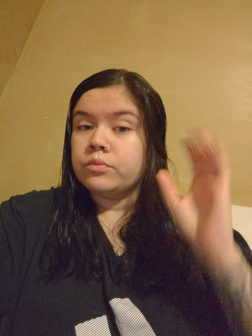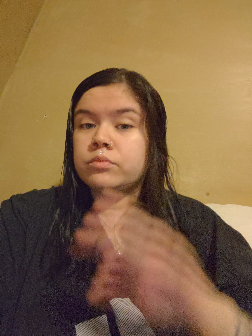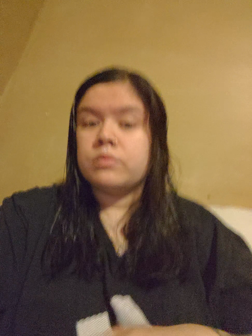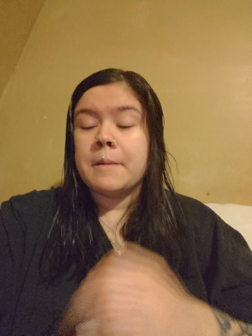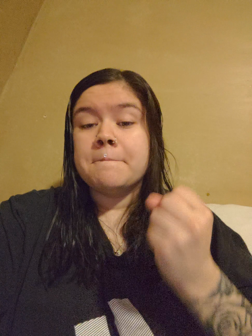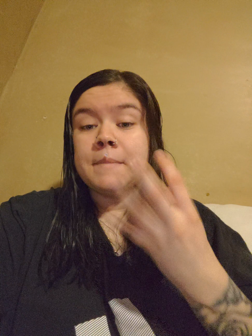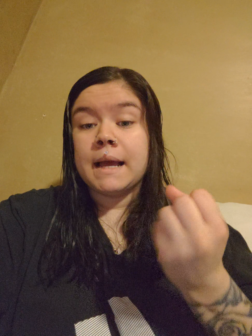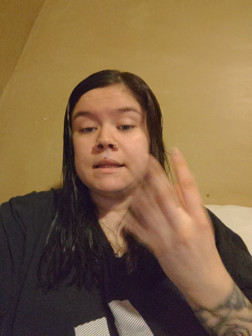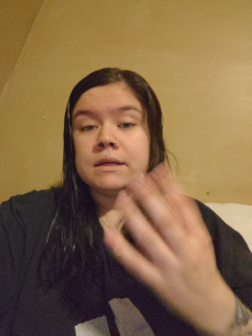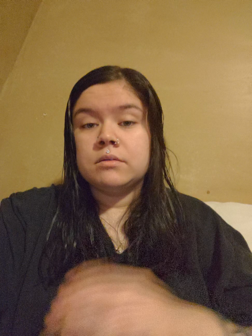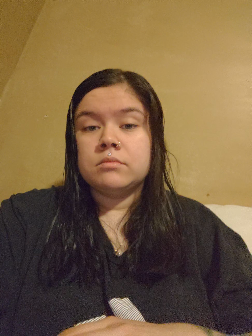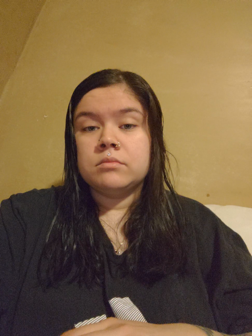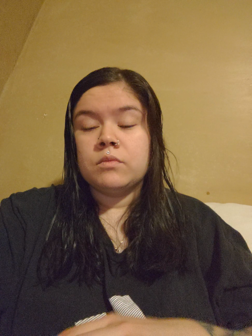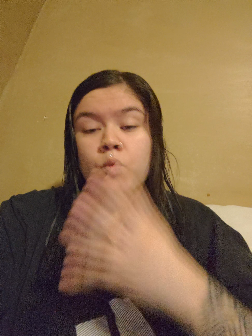many